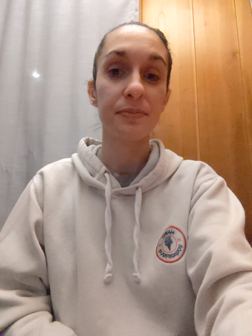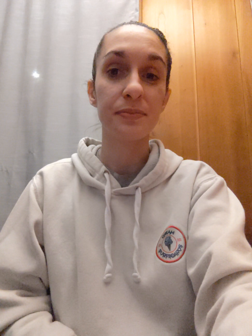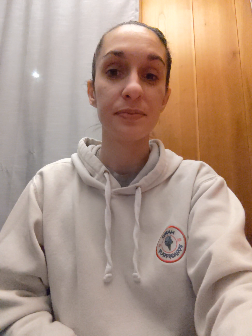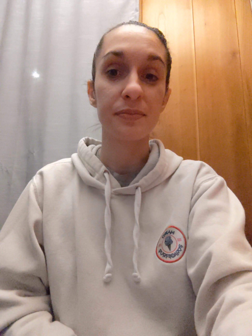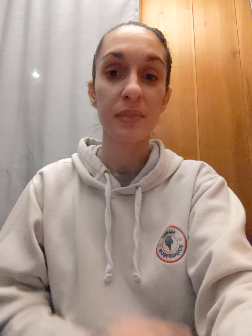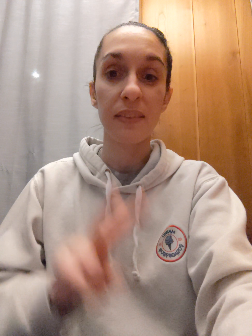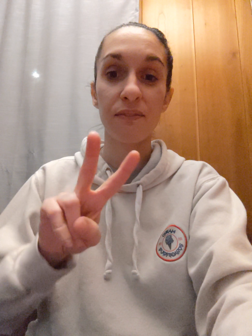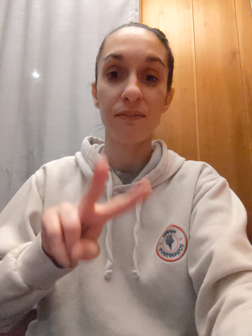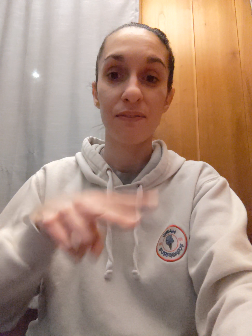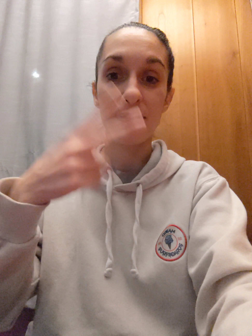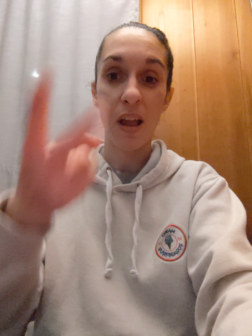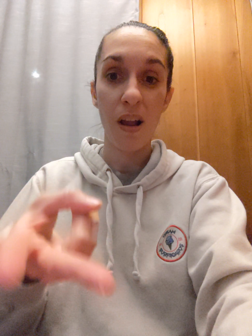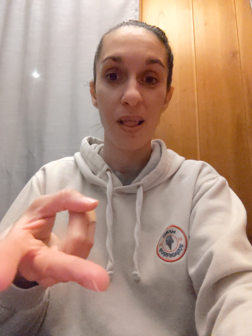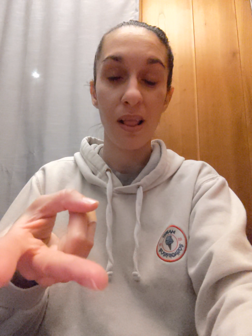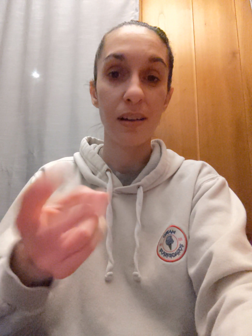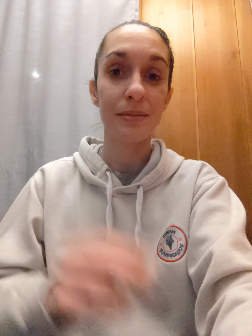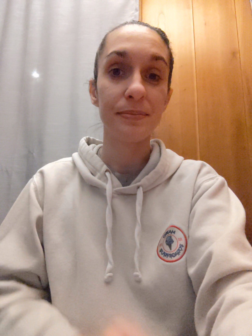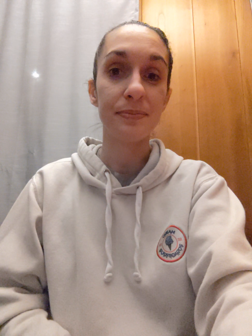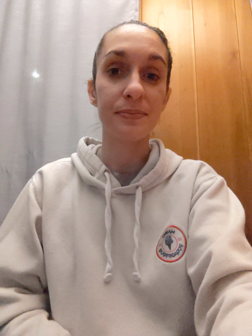fall